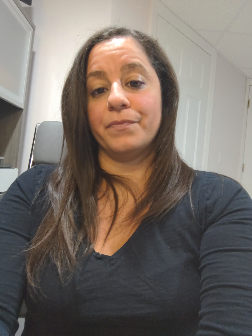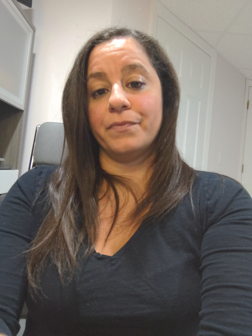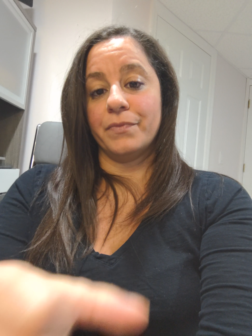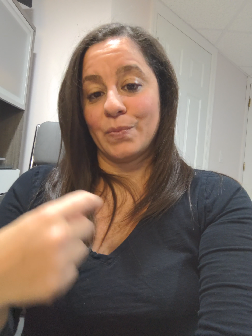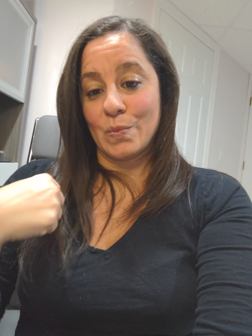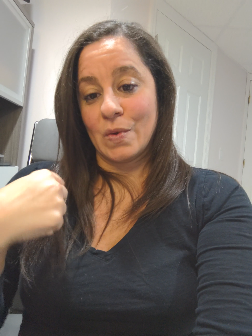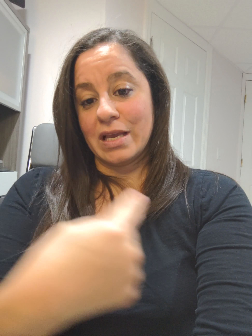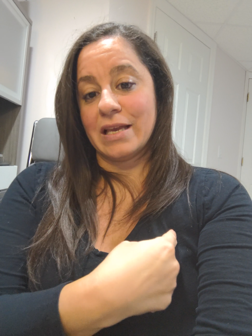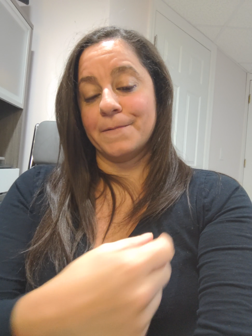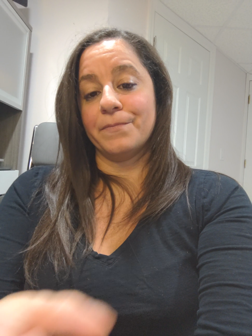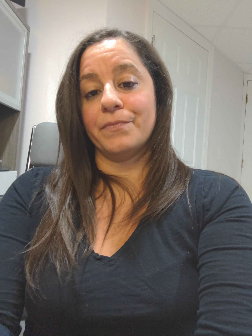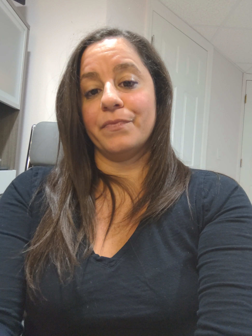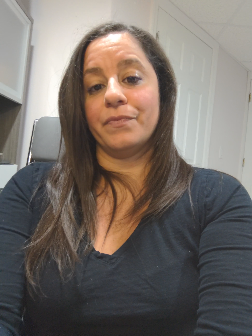we